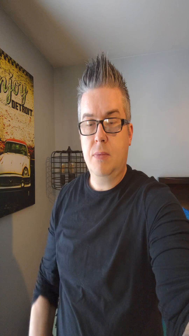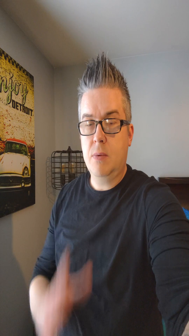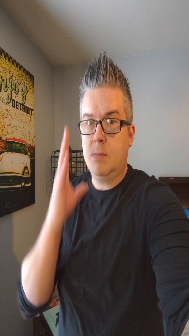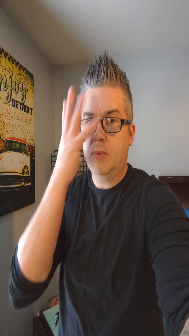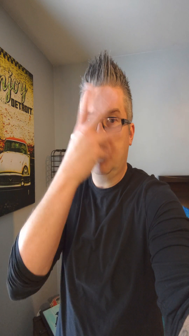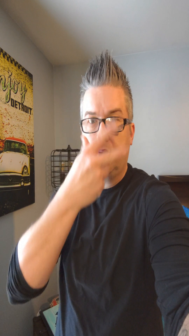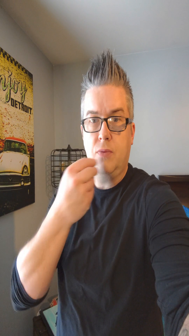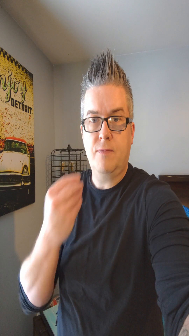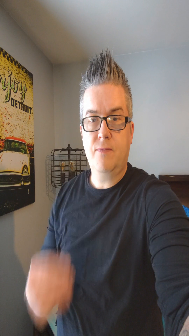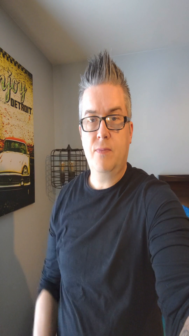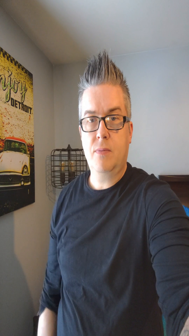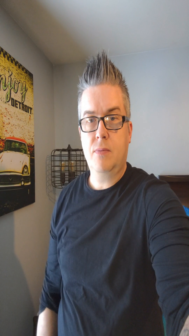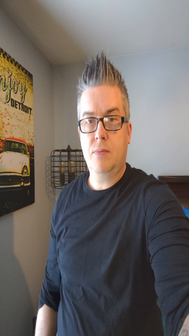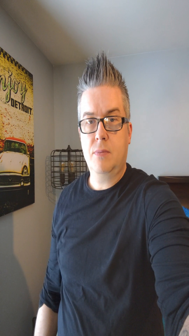pretty